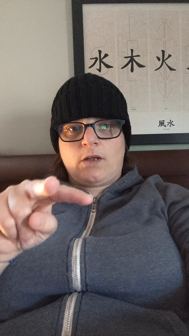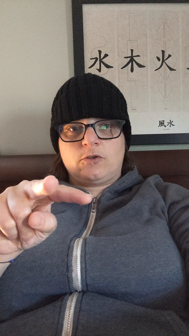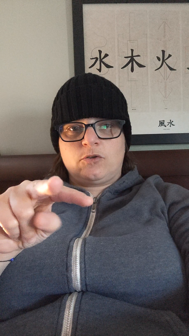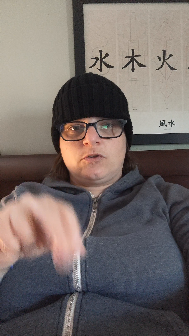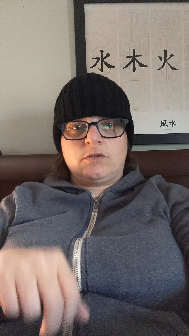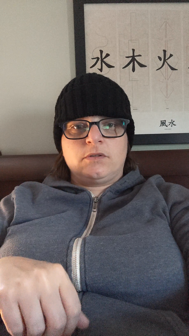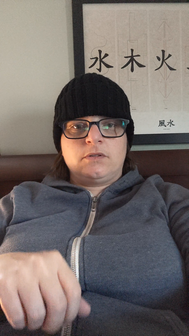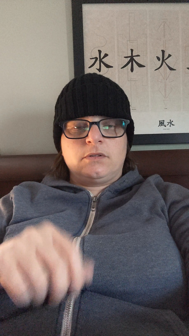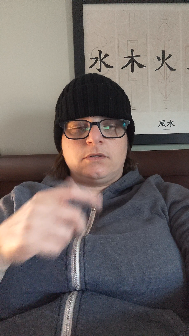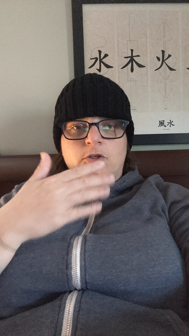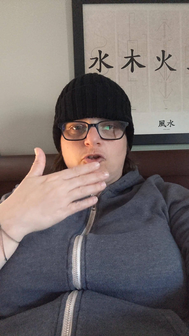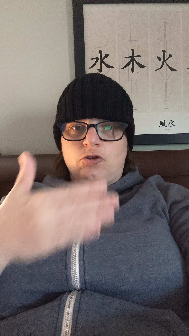good